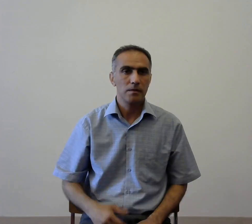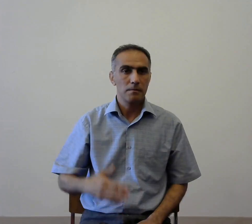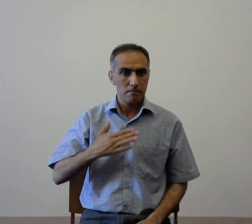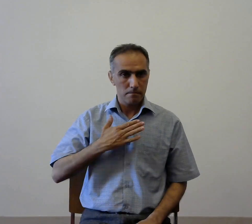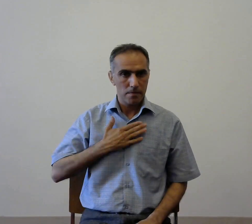mən